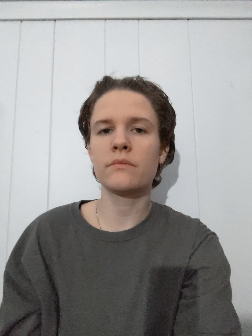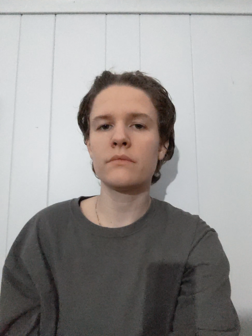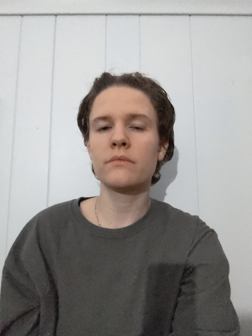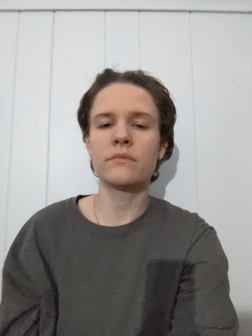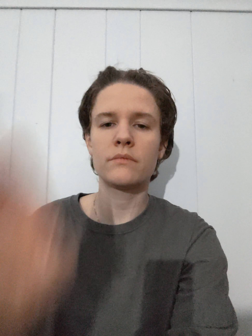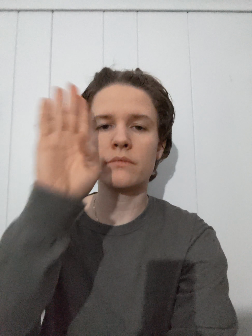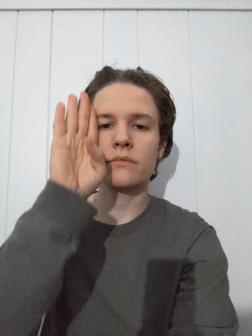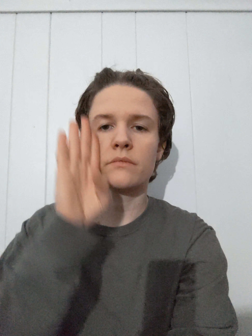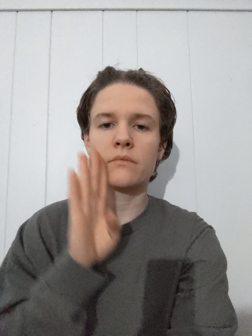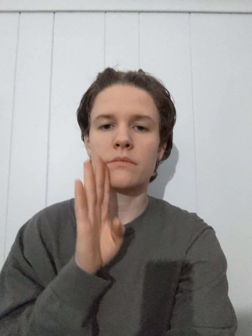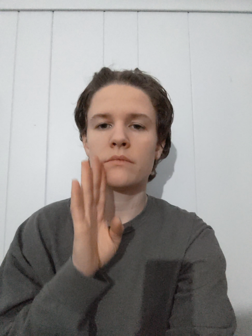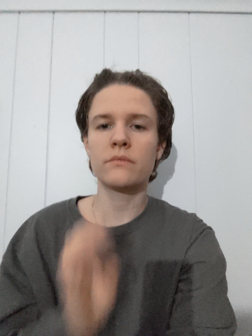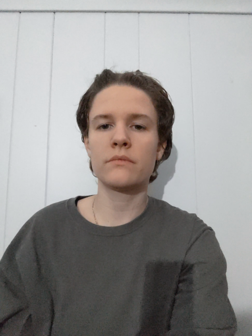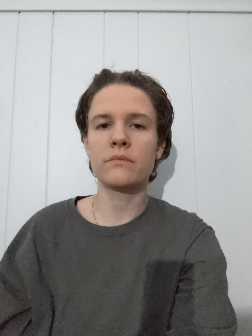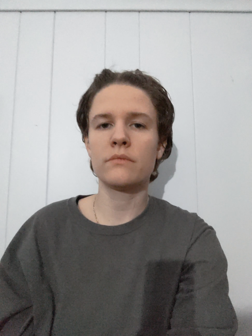brown